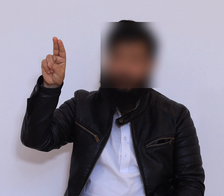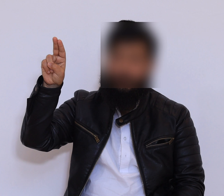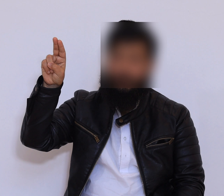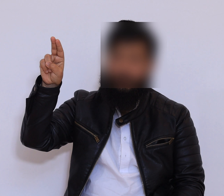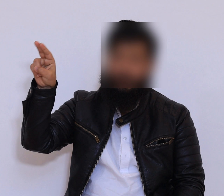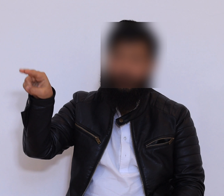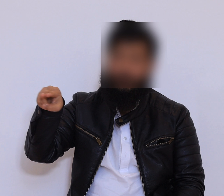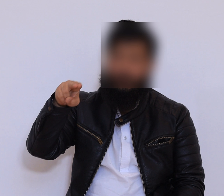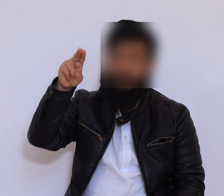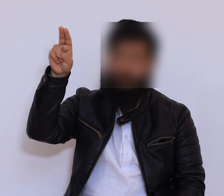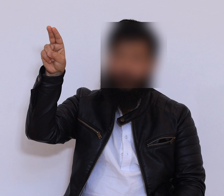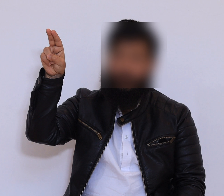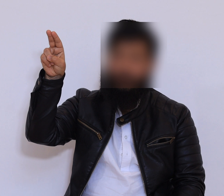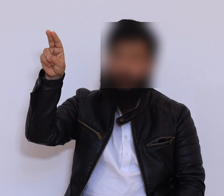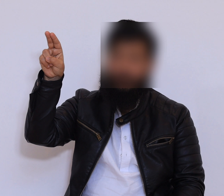ہ